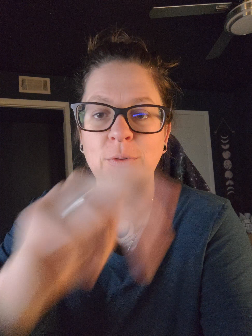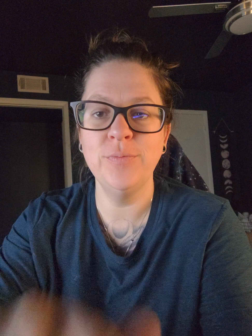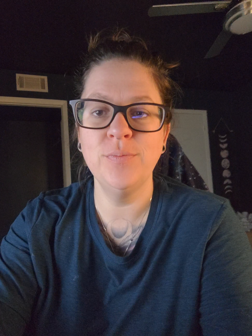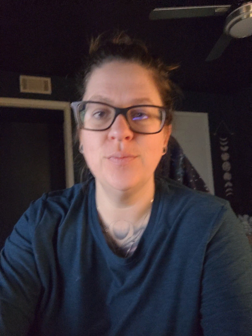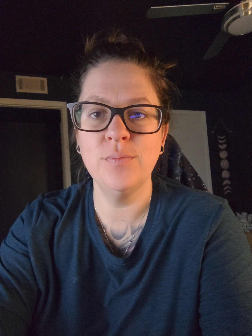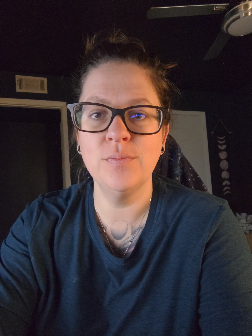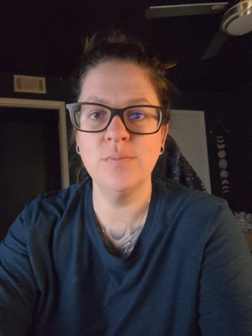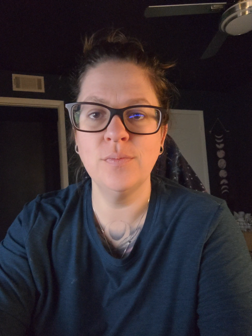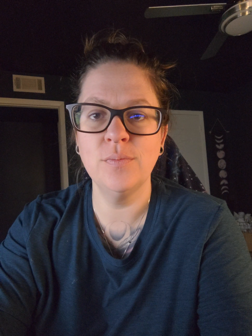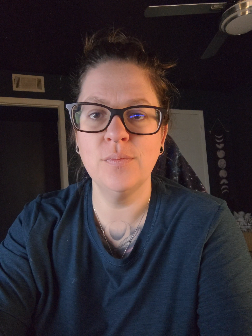helicopter